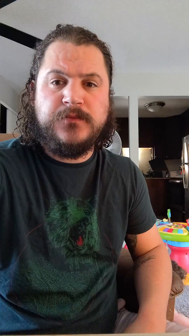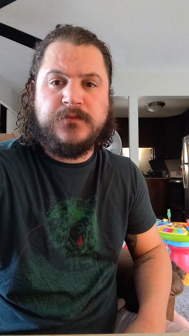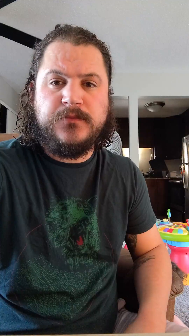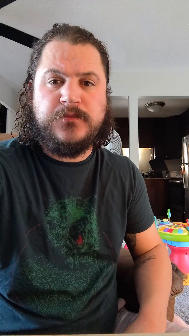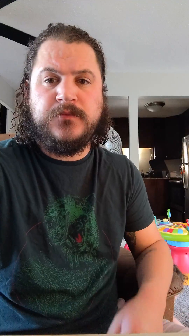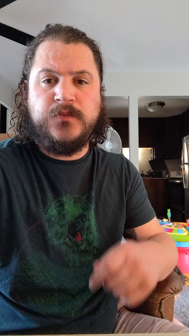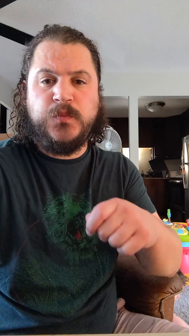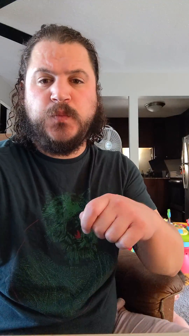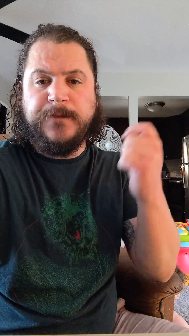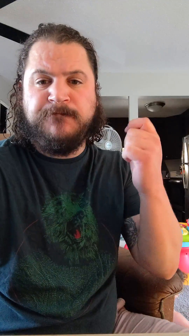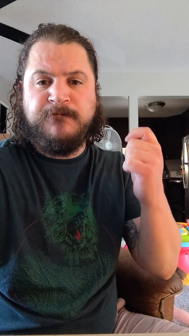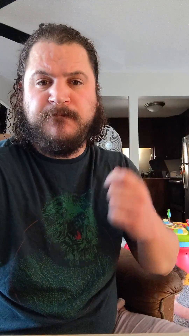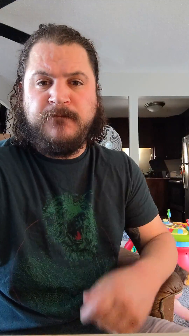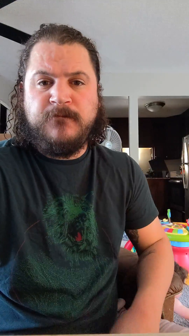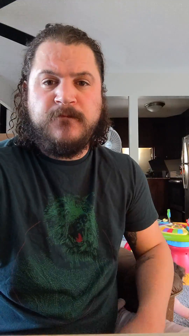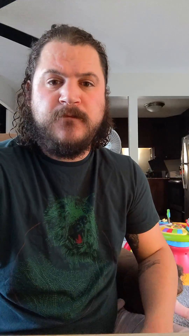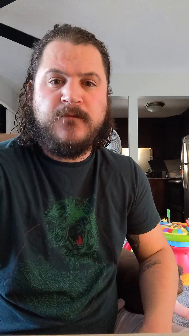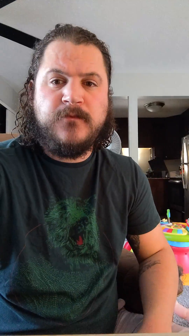rip